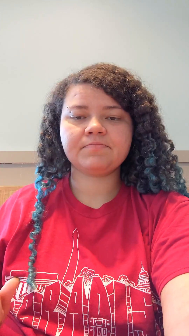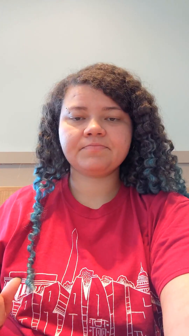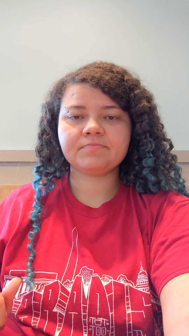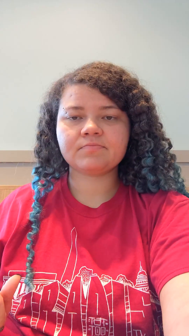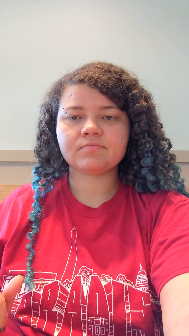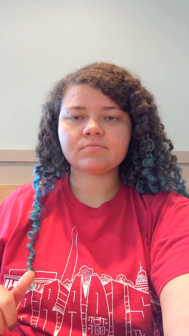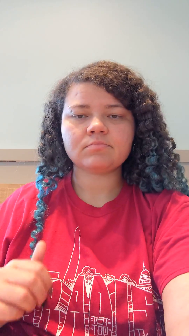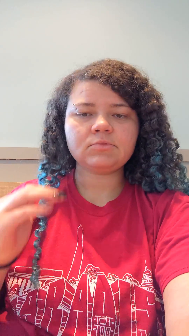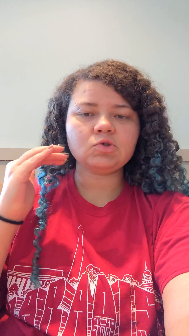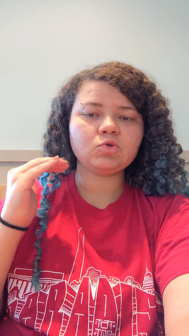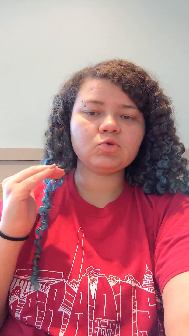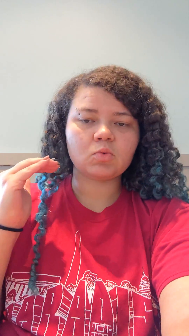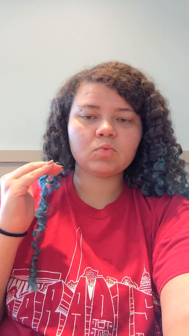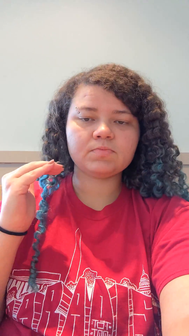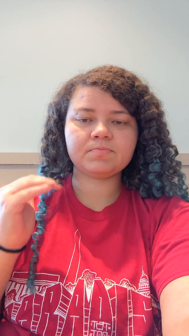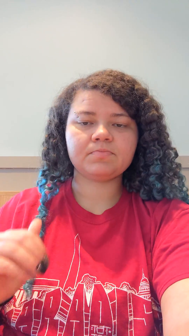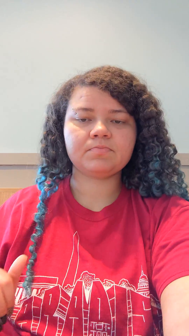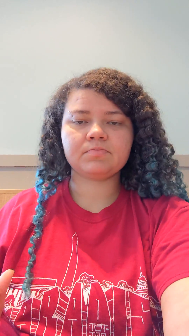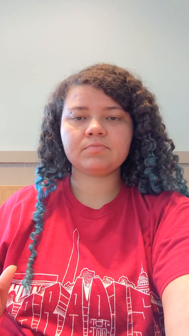short